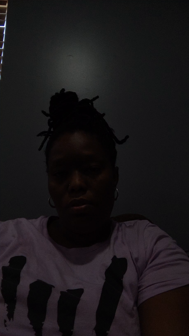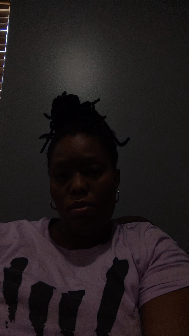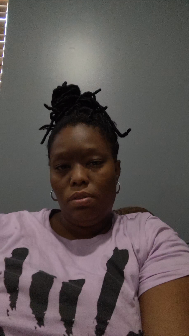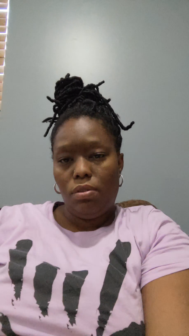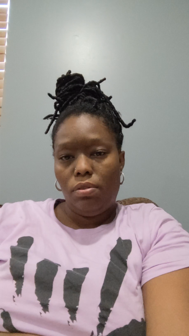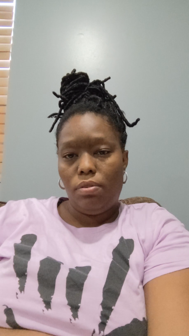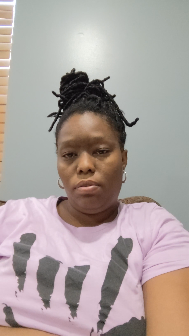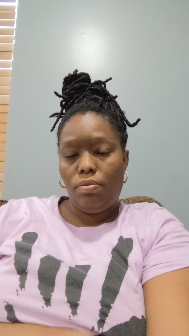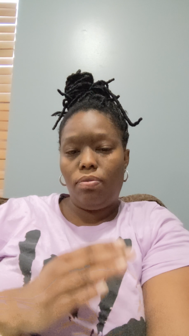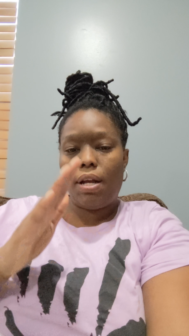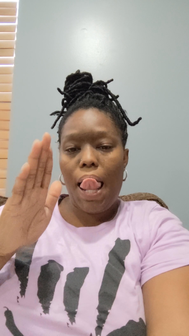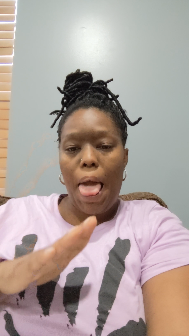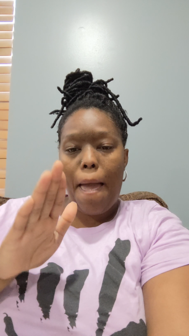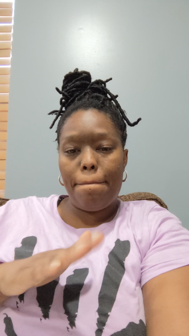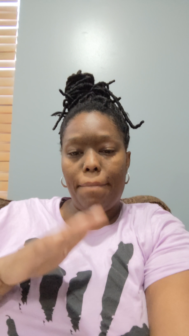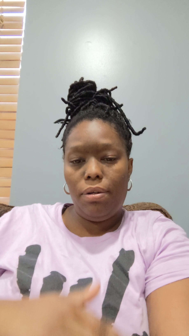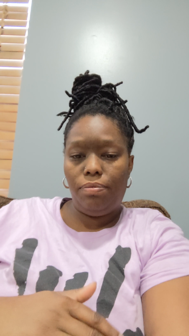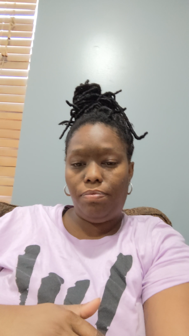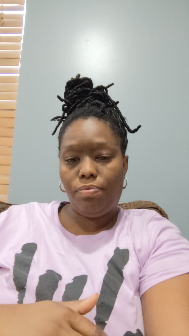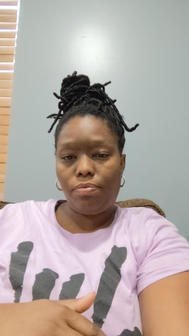clap